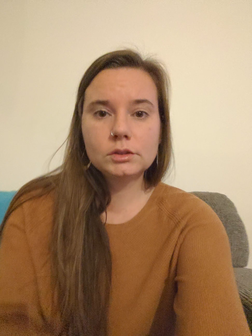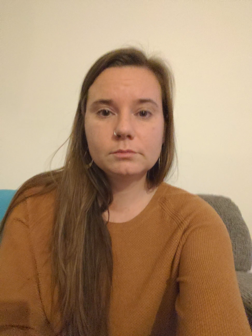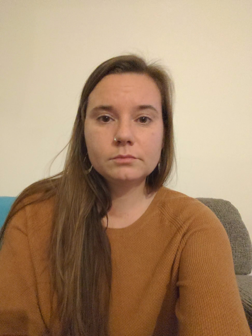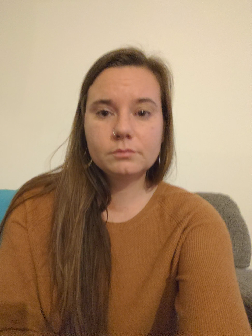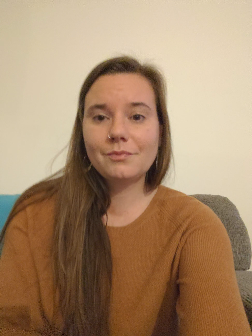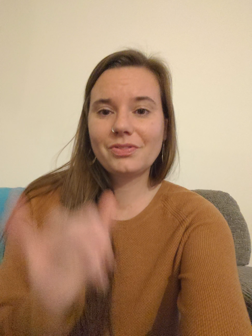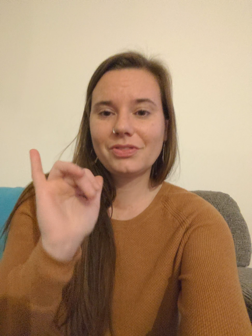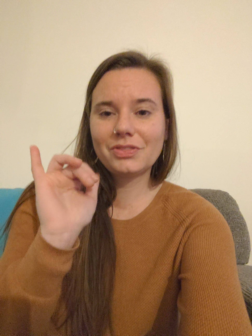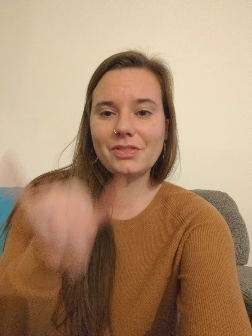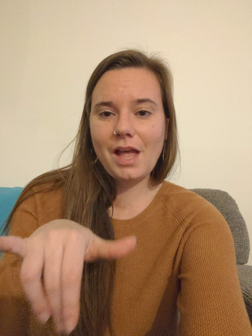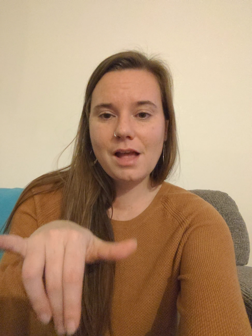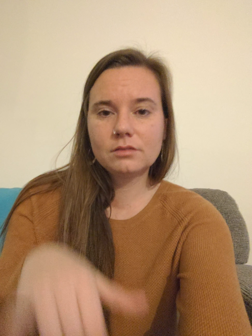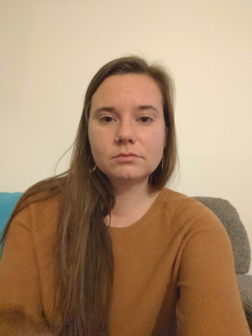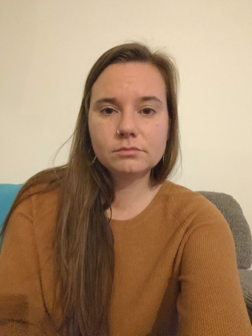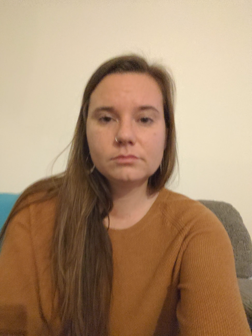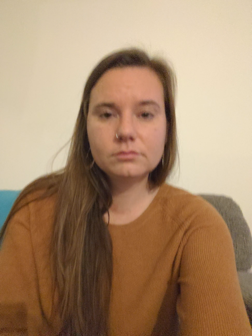that